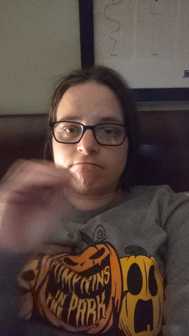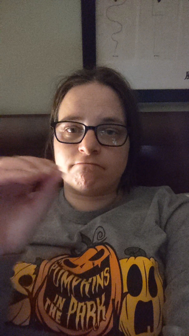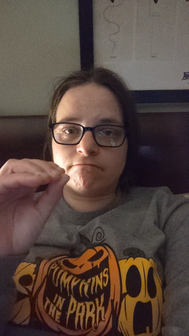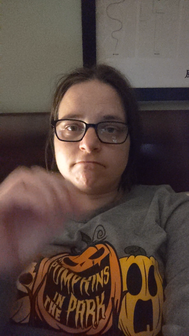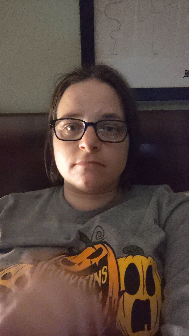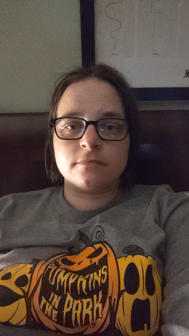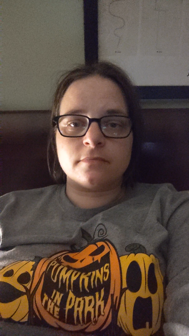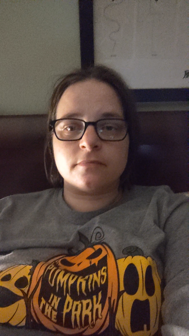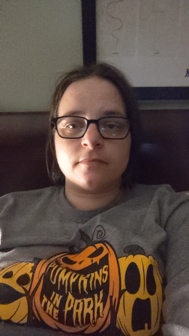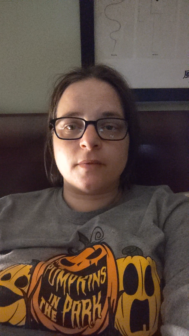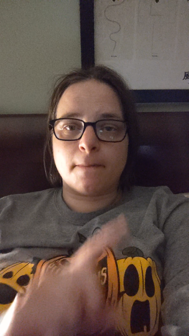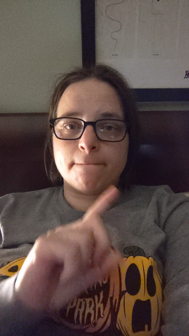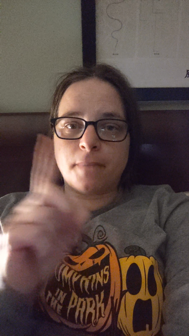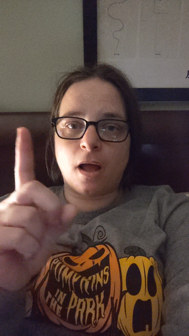but